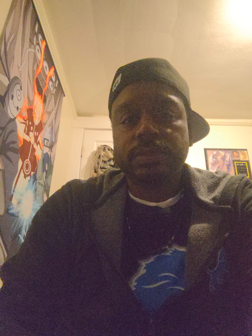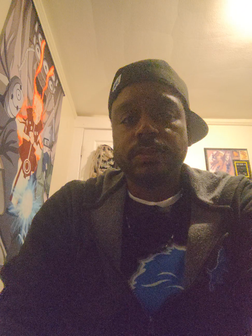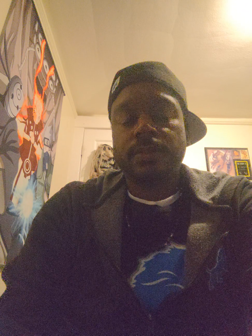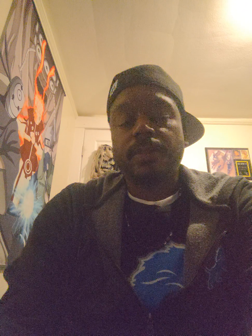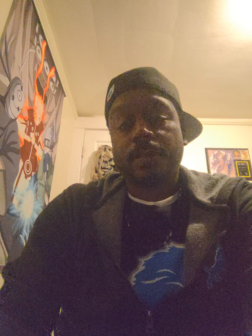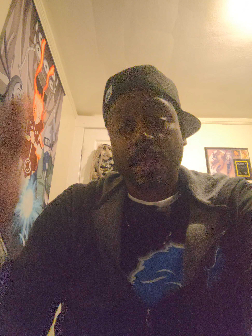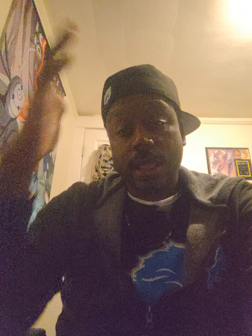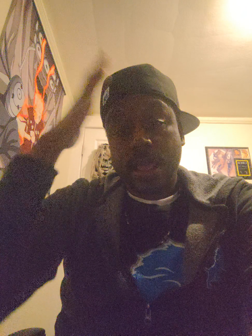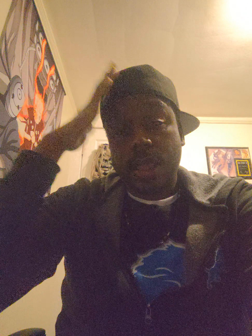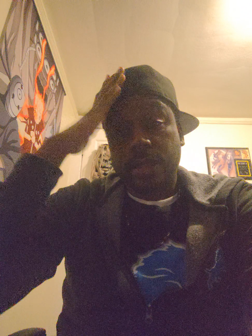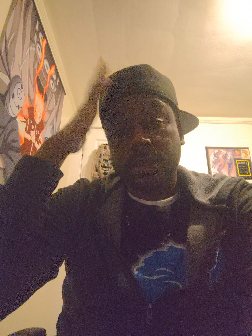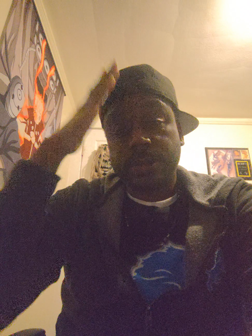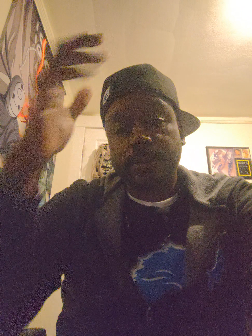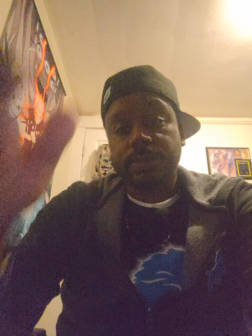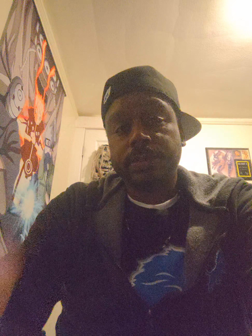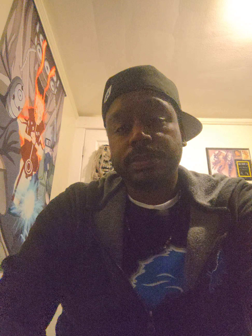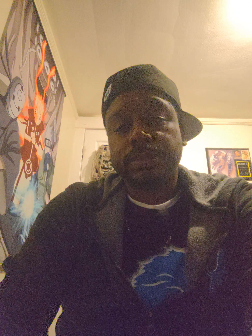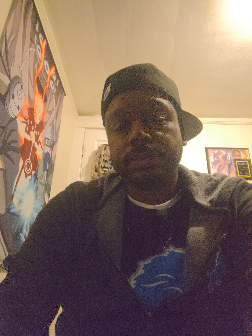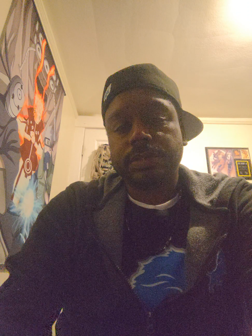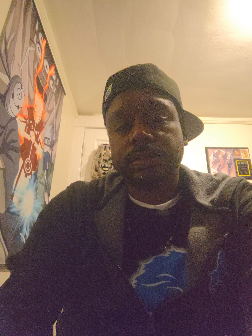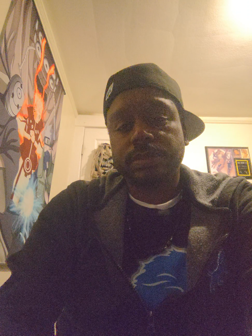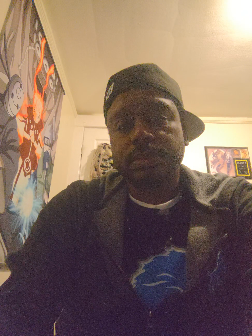hat